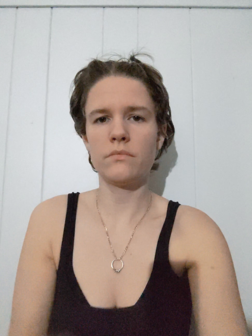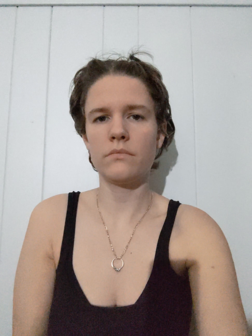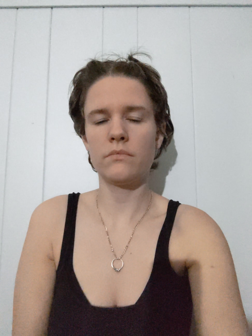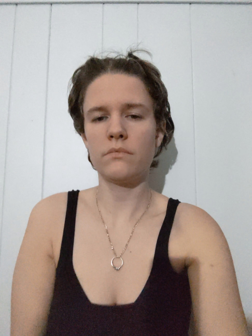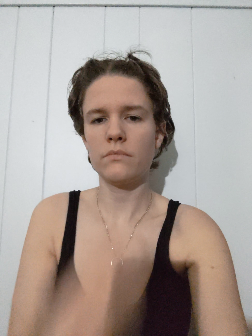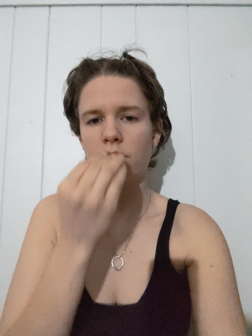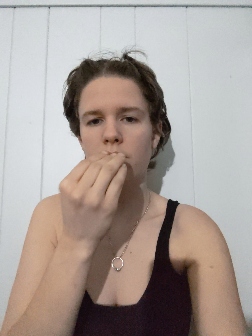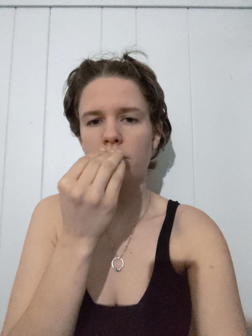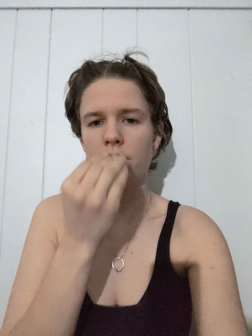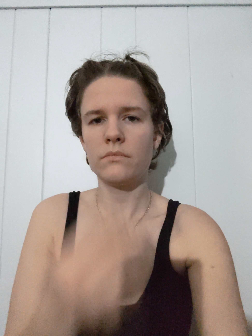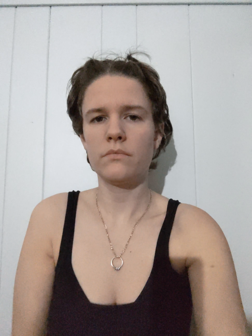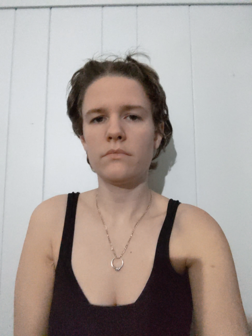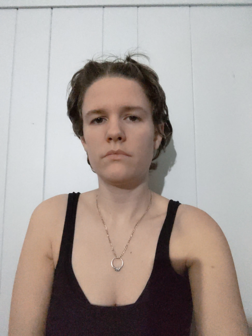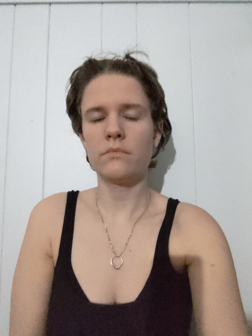food